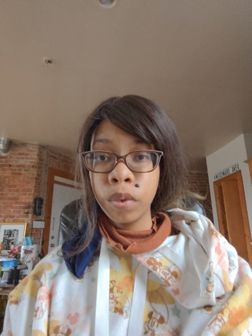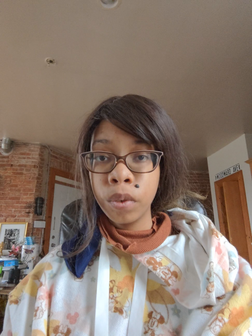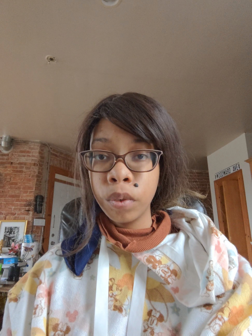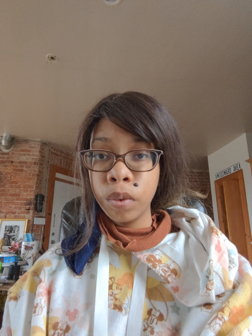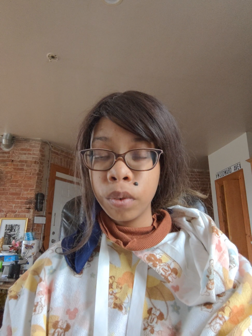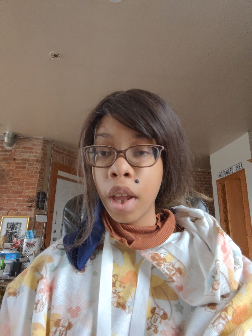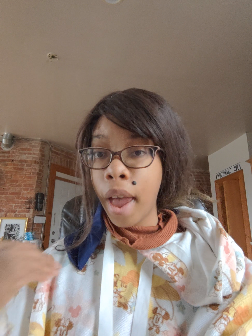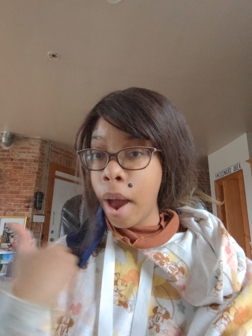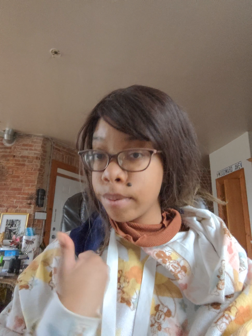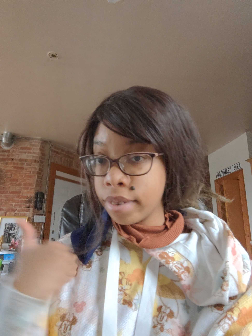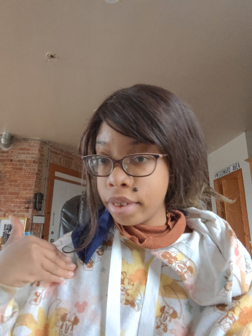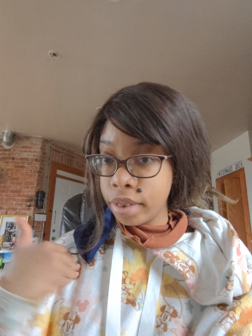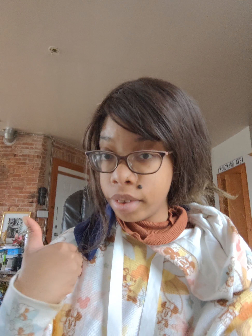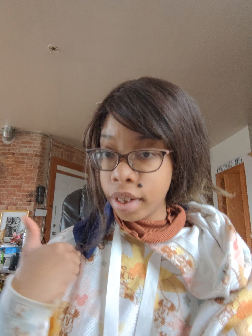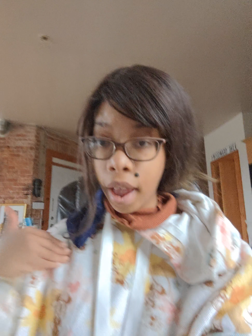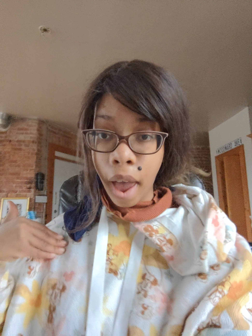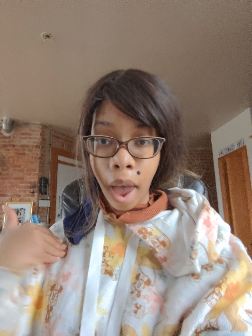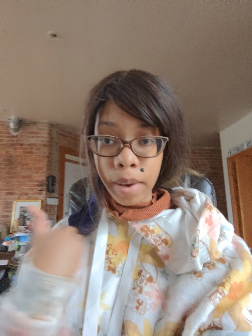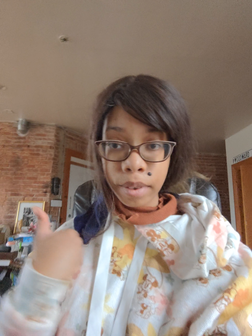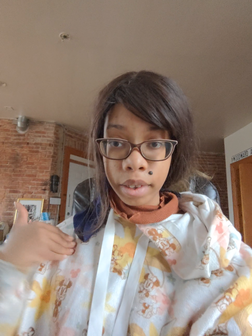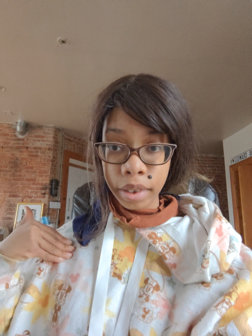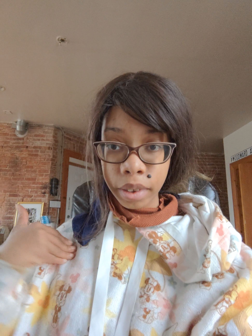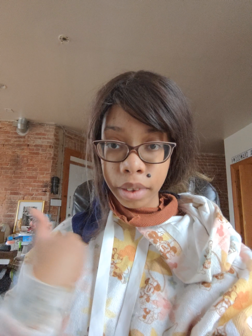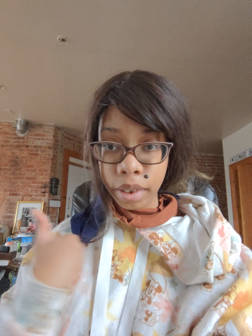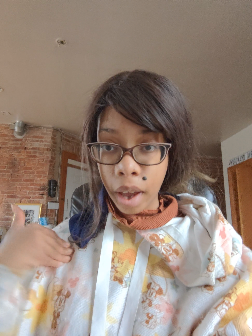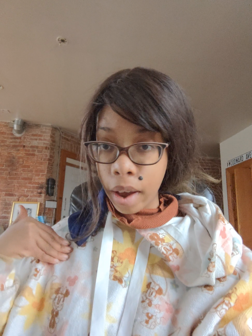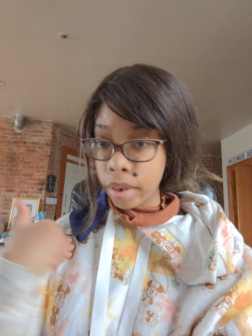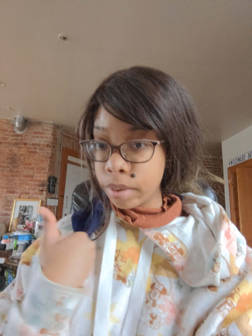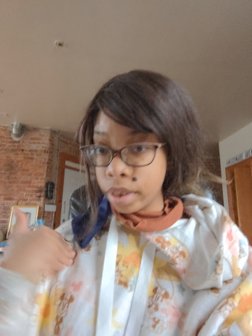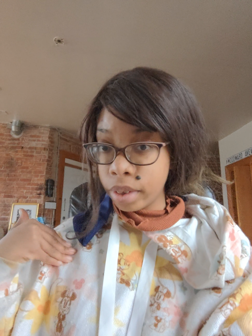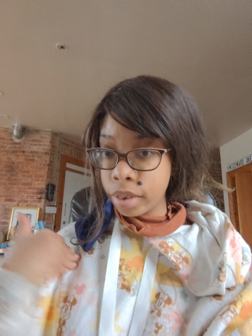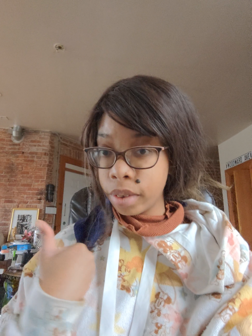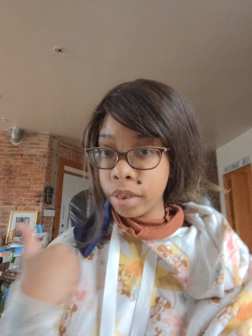animal